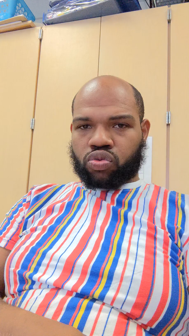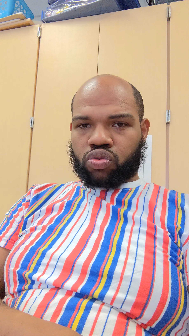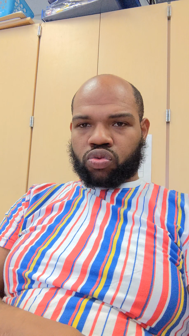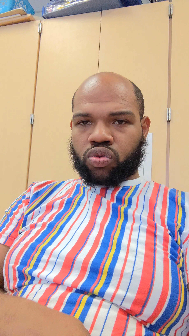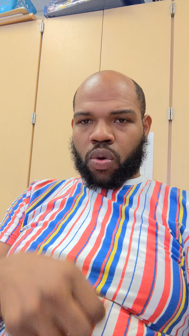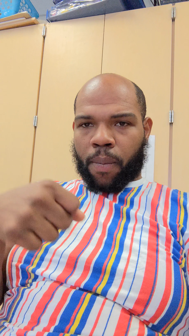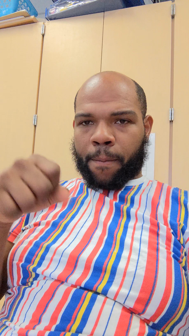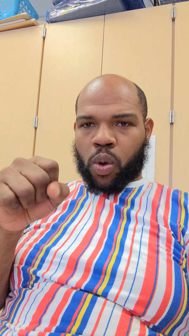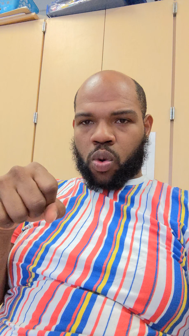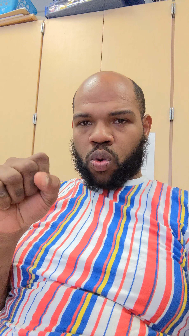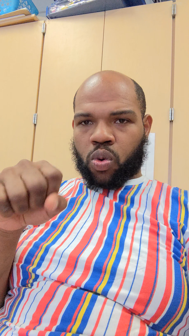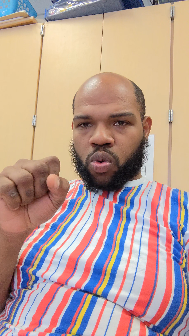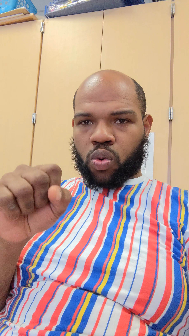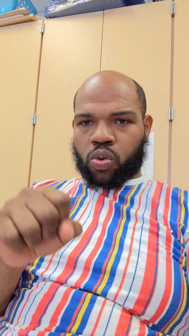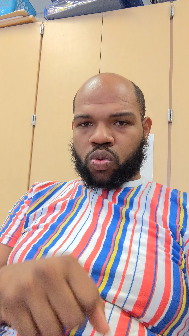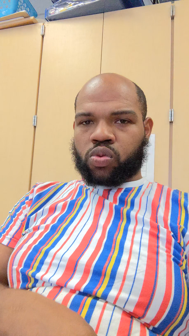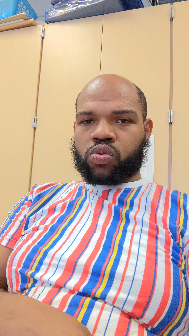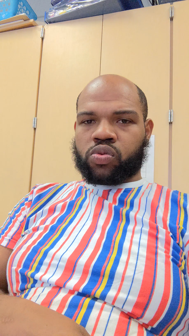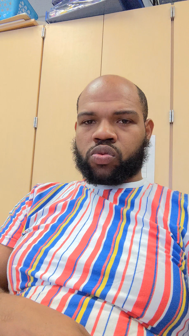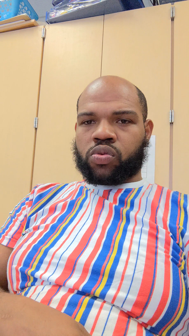motorcycle